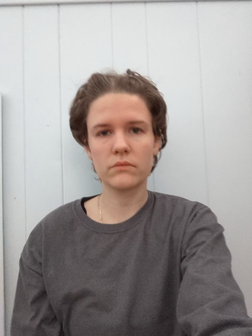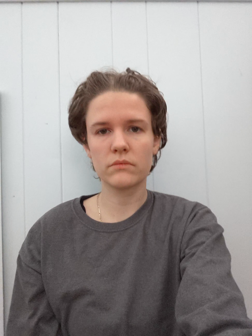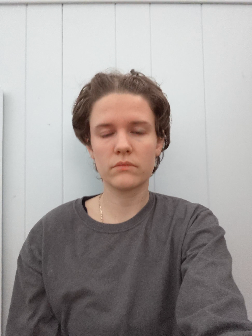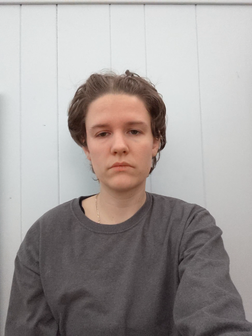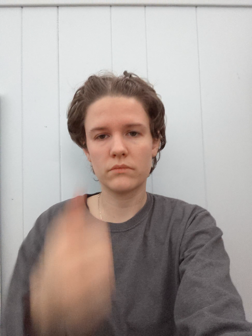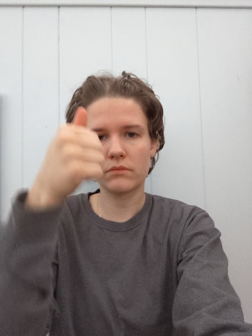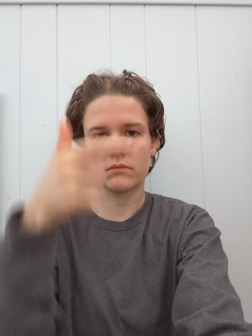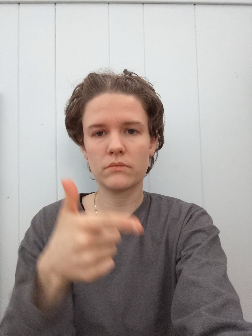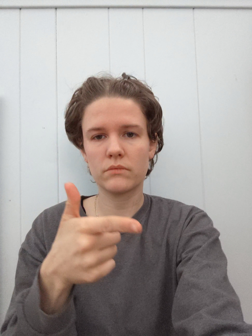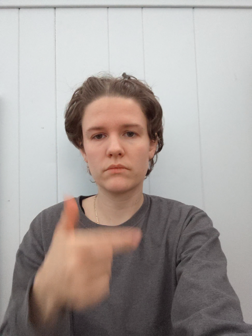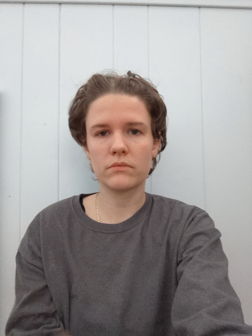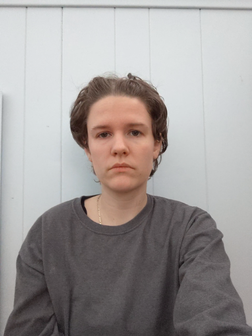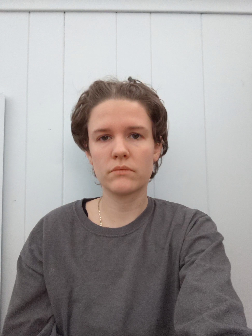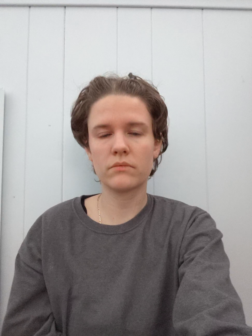brother